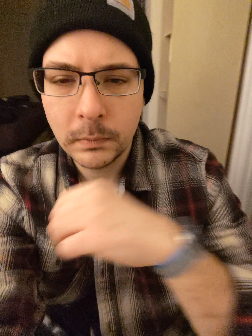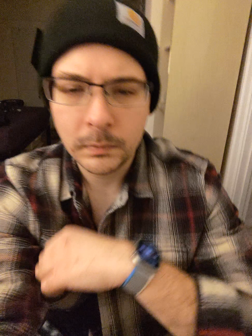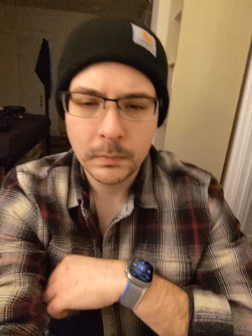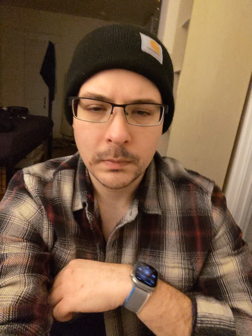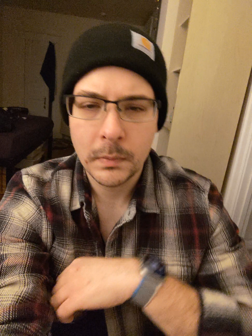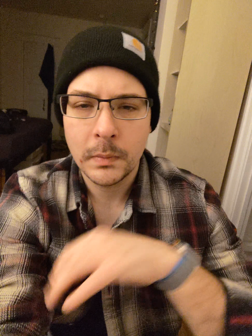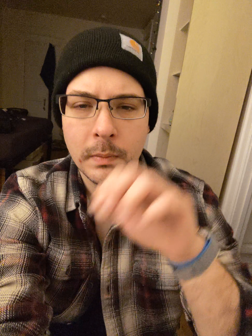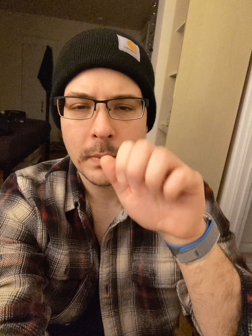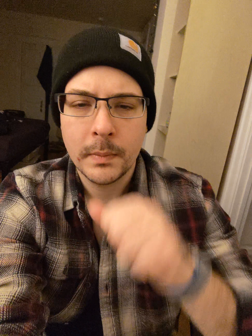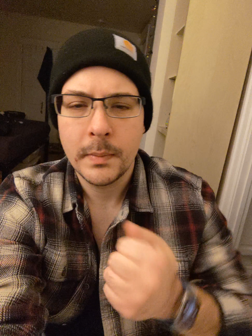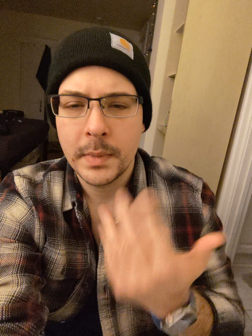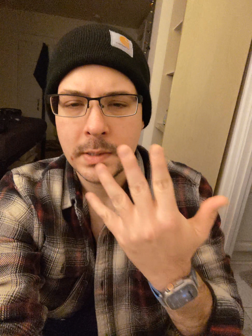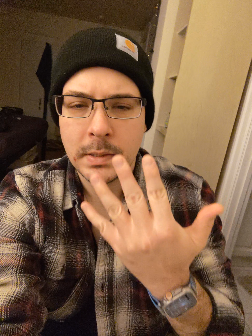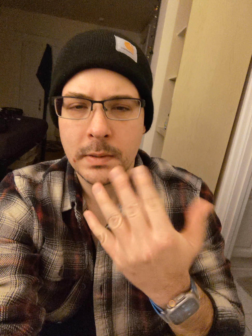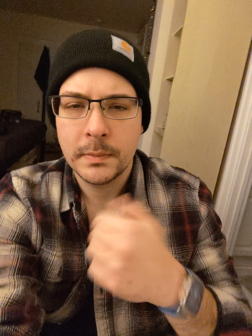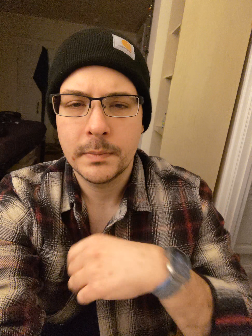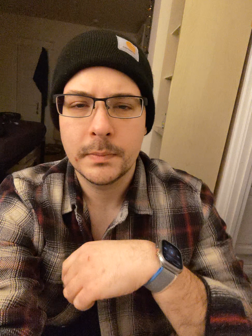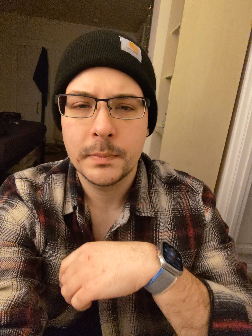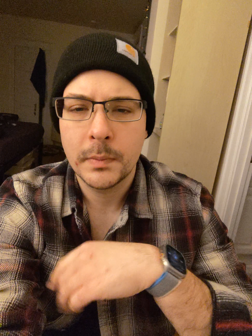mitten